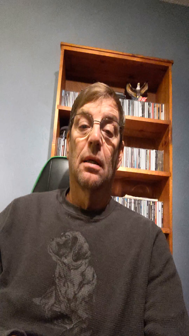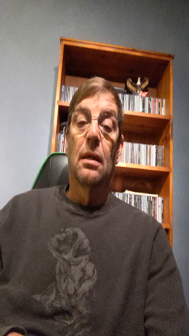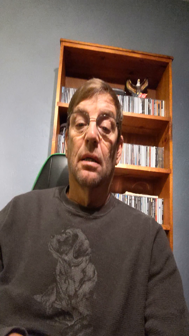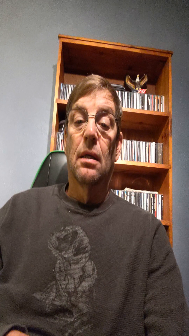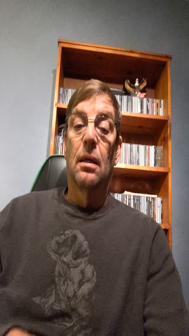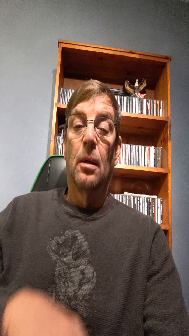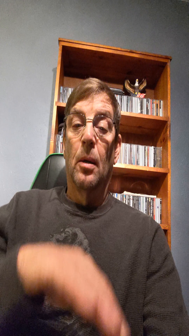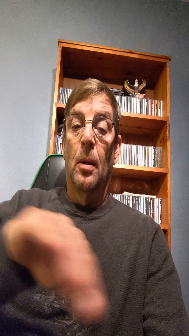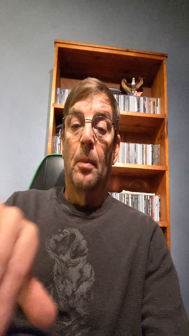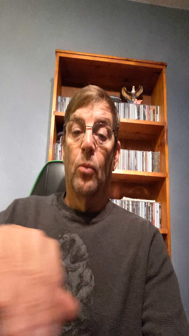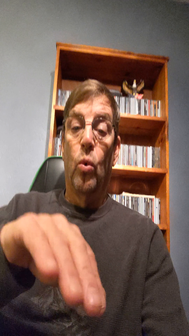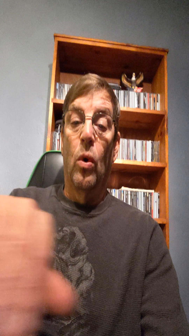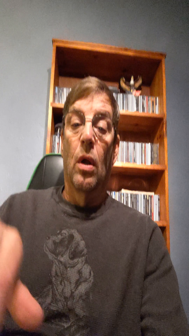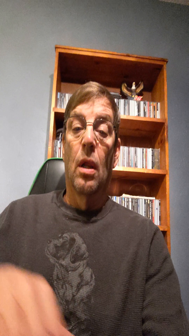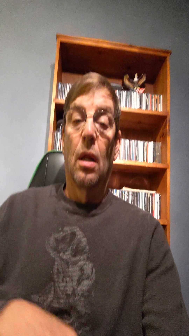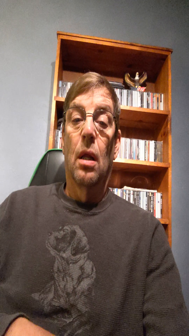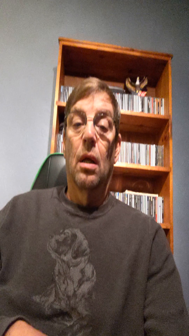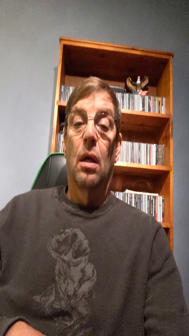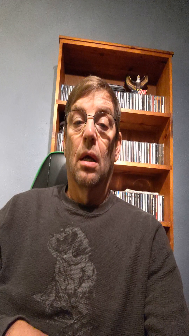pool